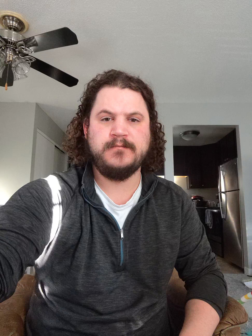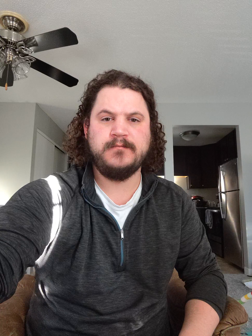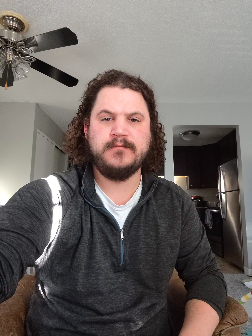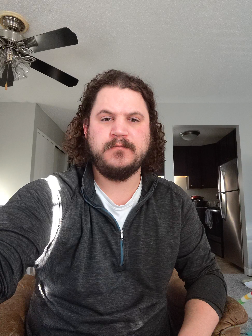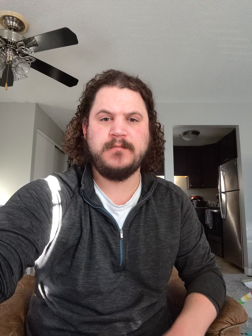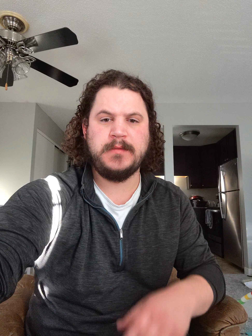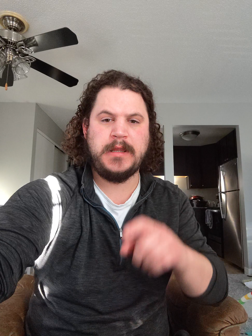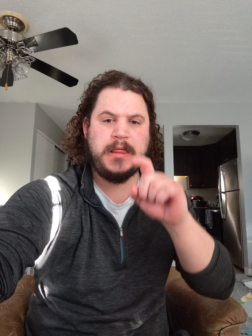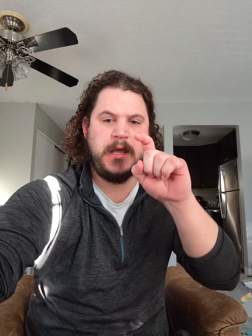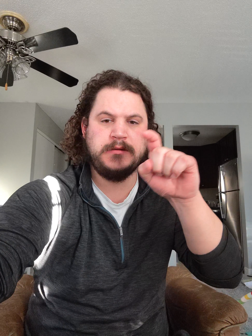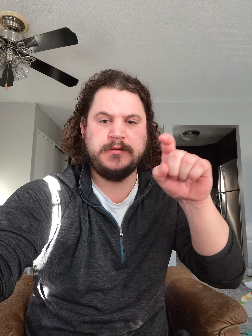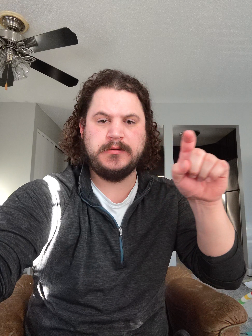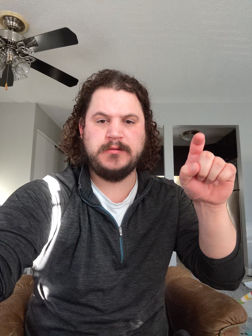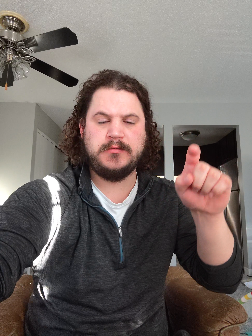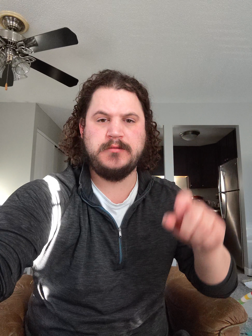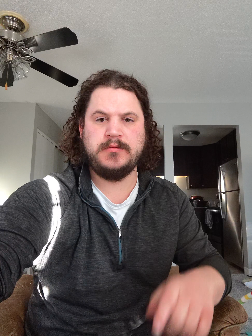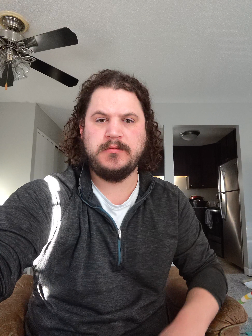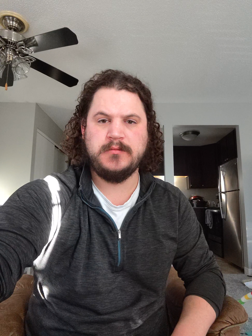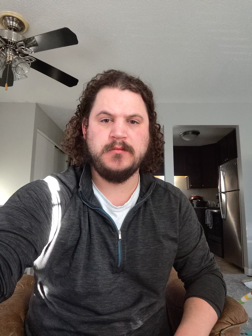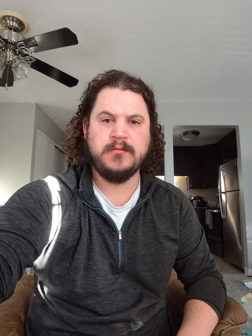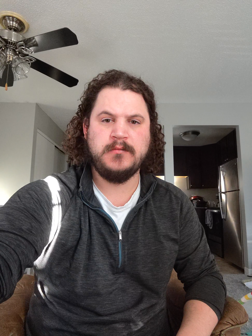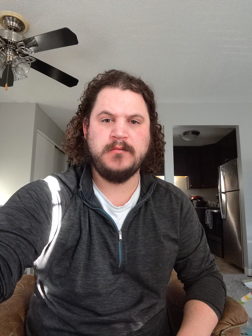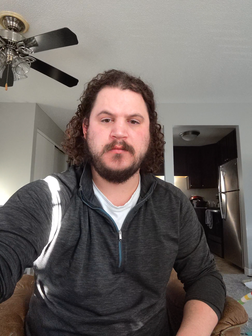closet